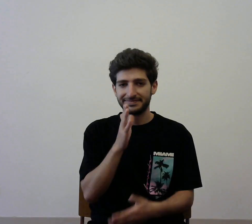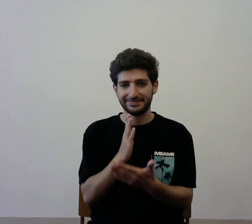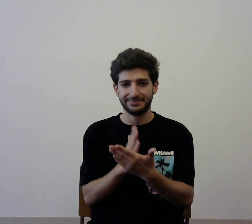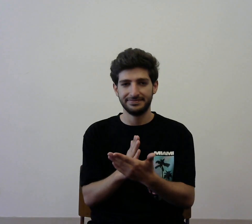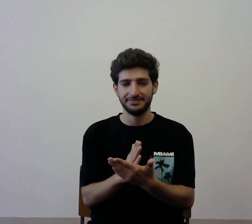var